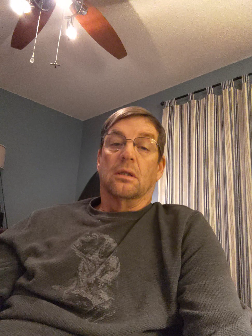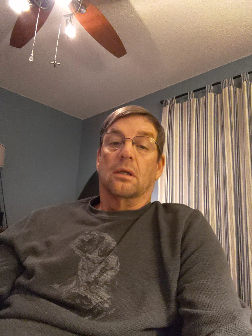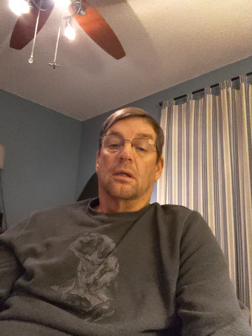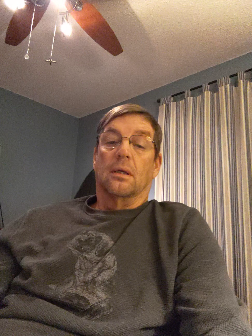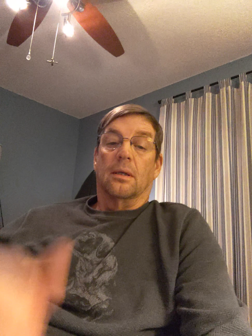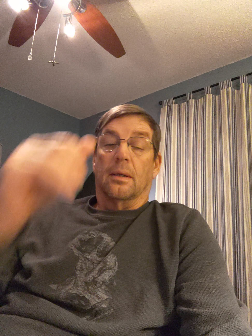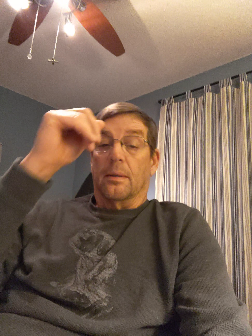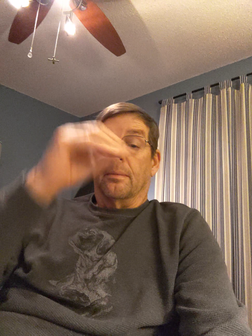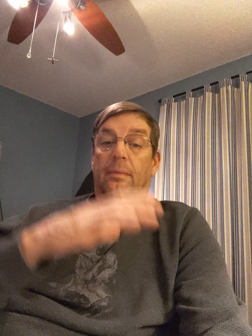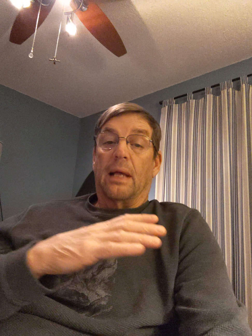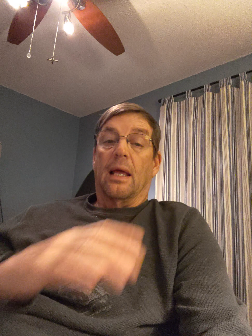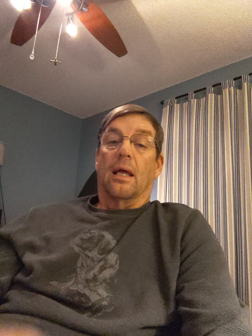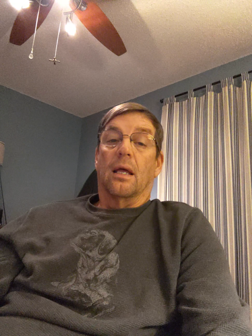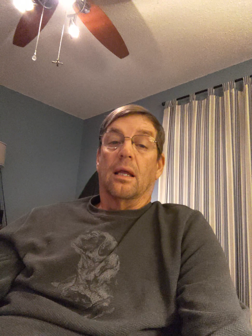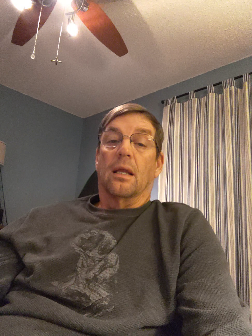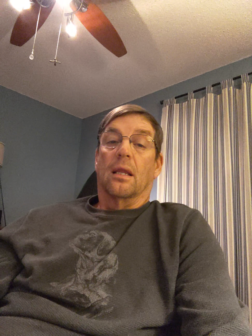man